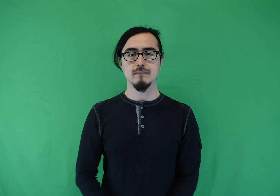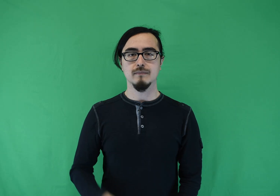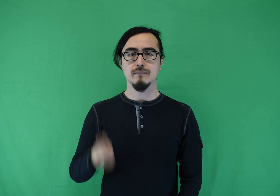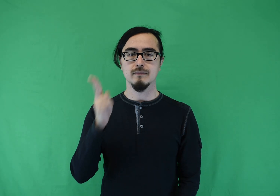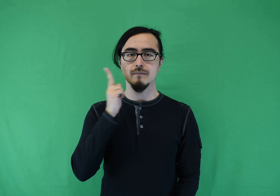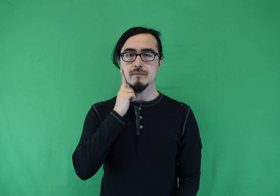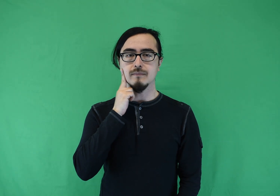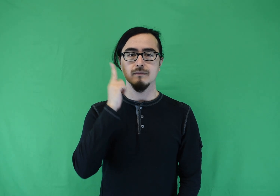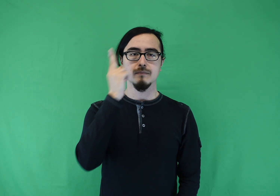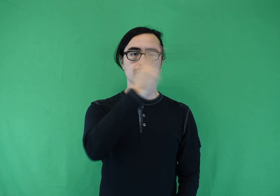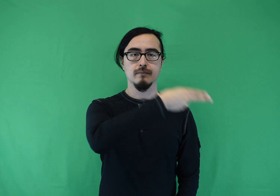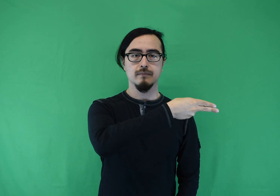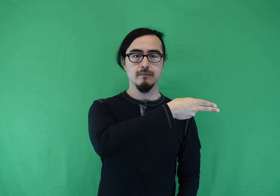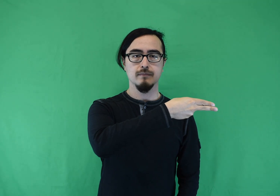urgencia